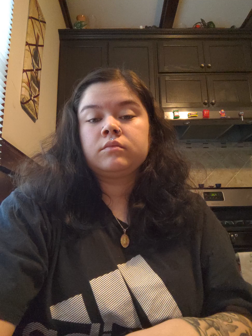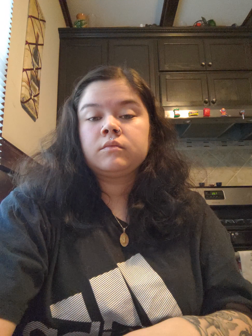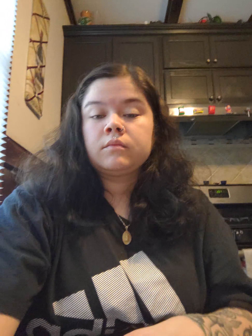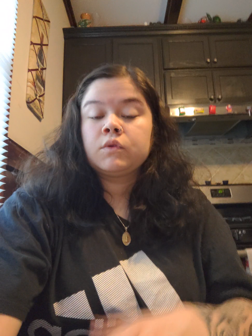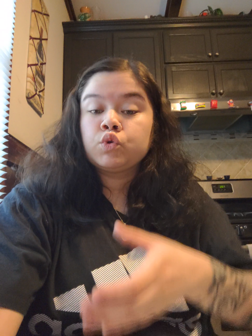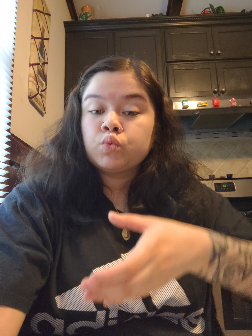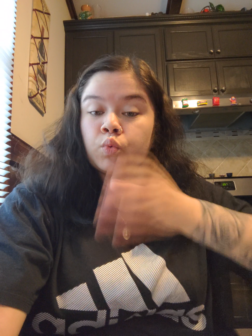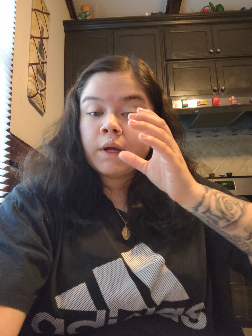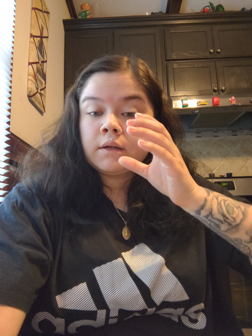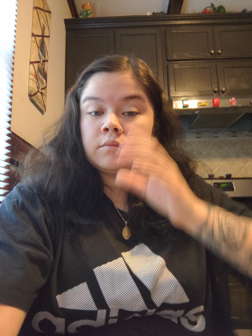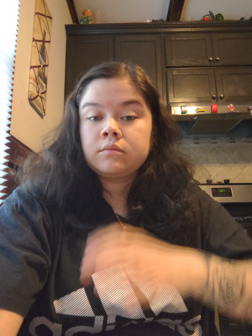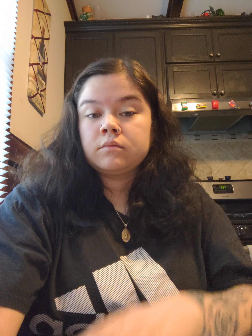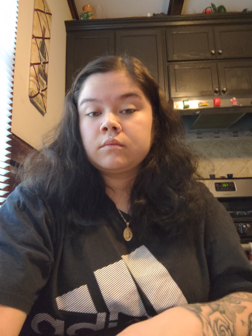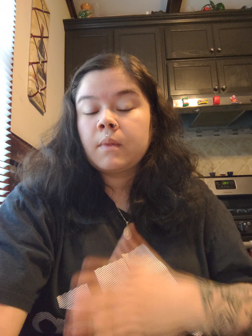drink